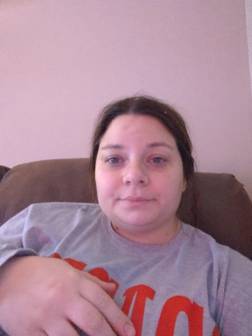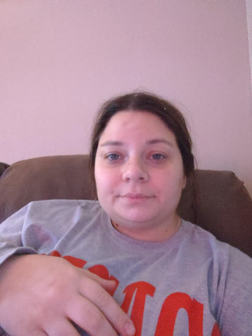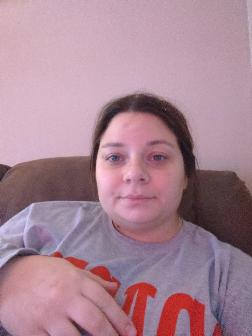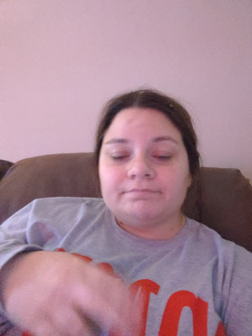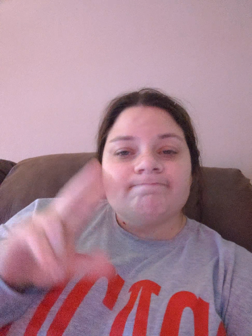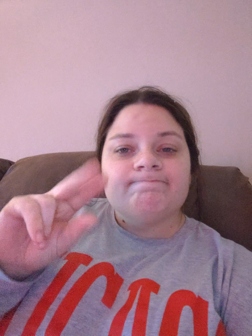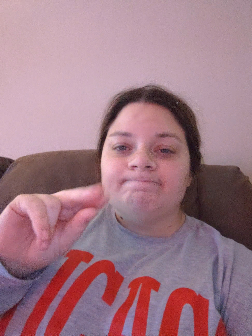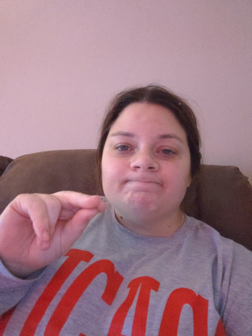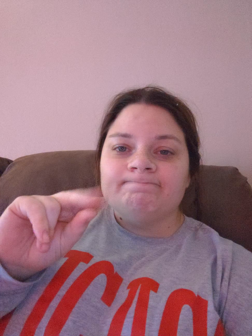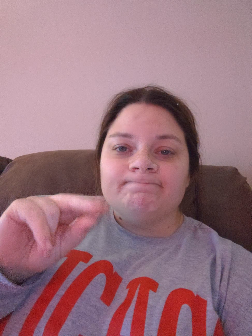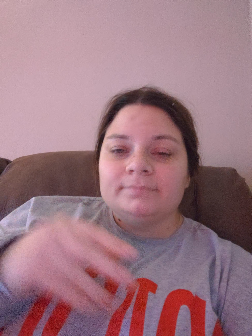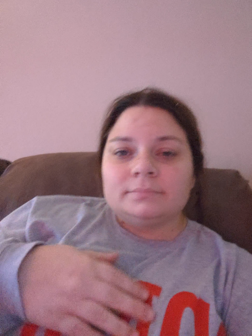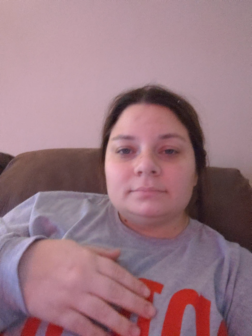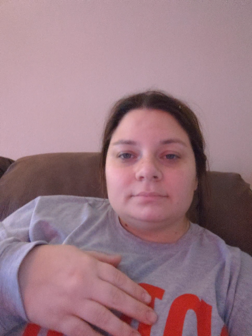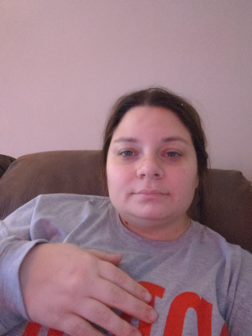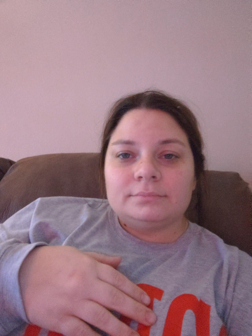no